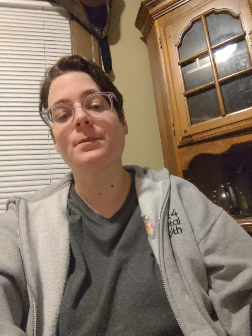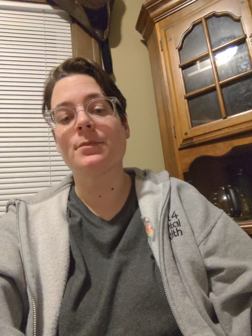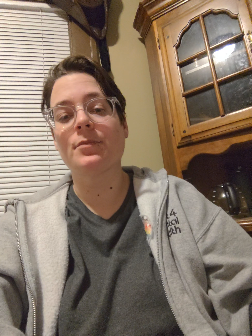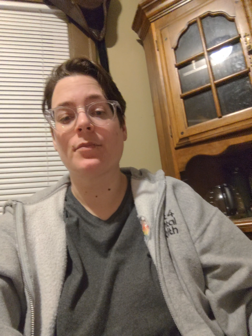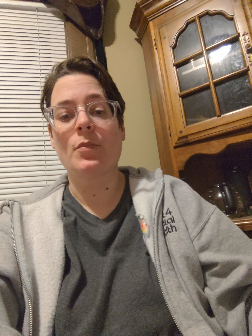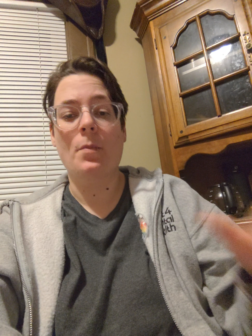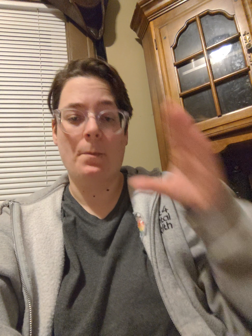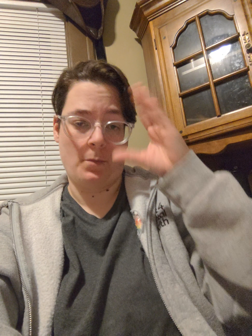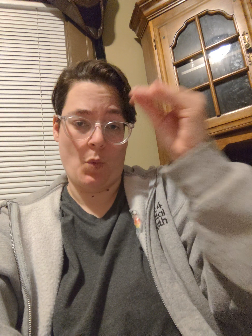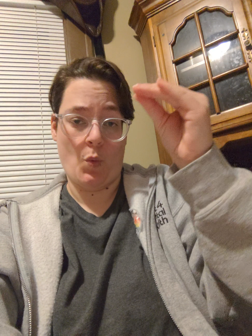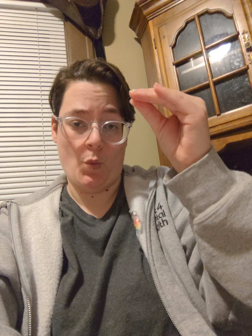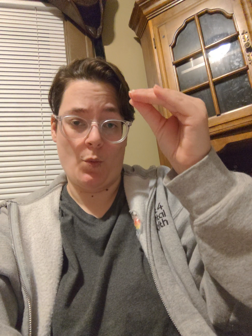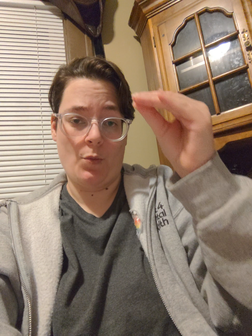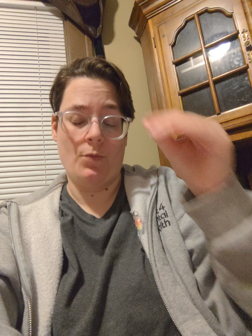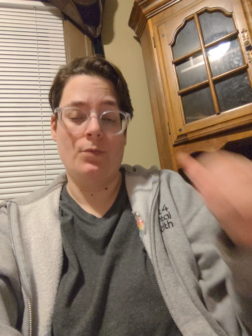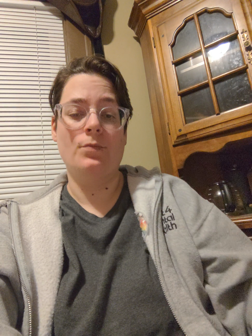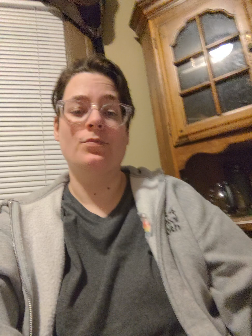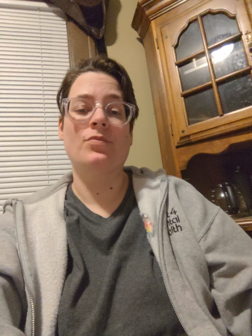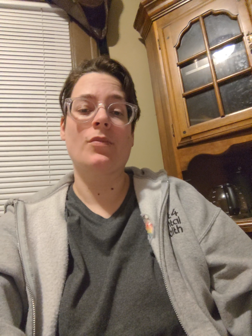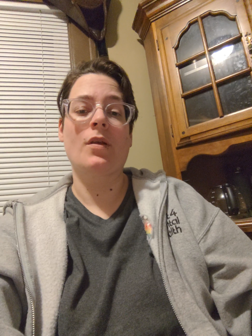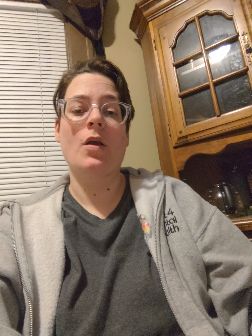boy